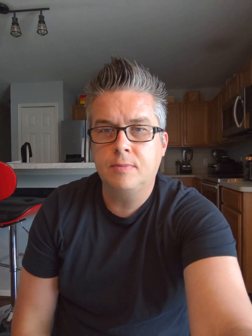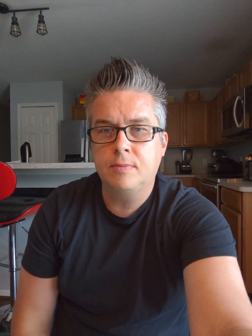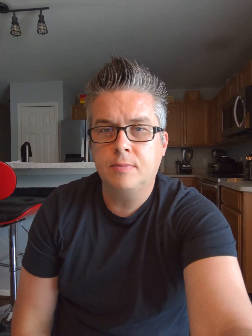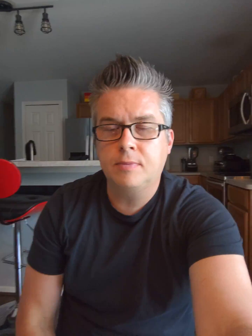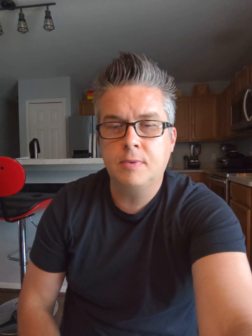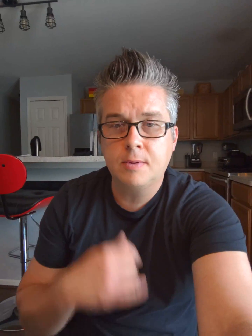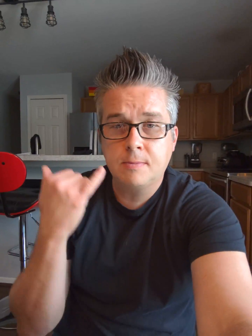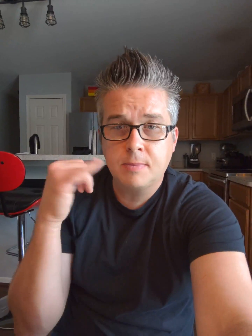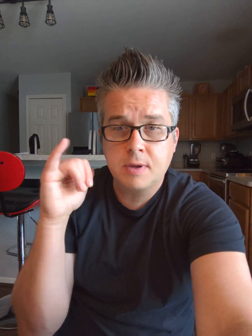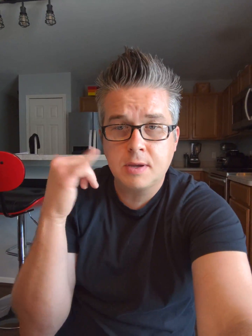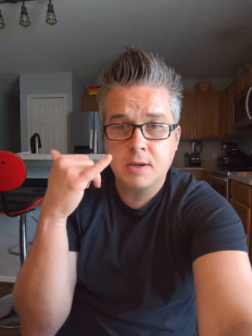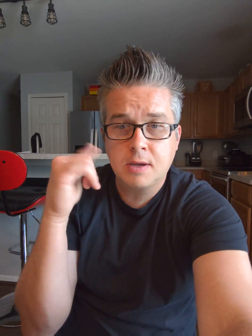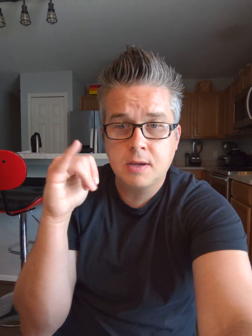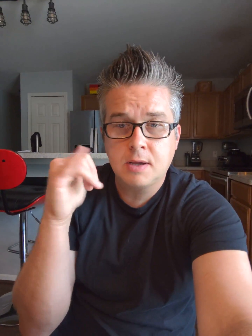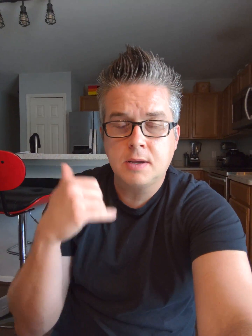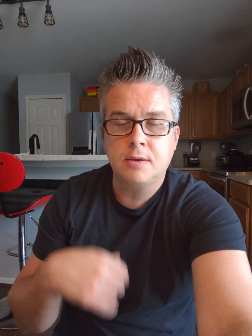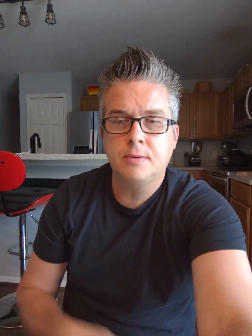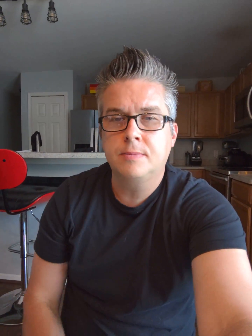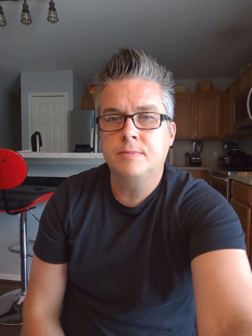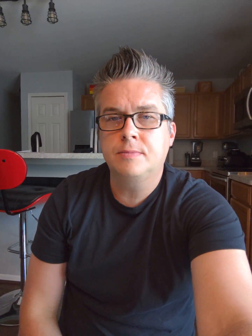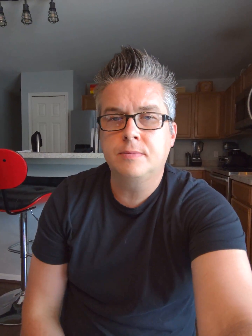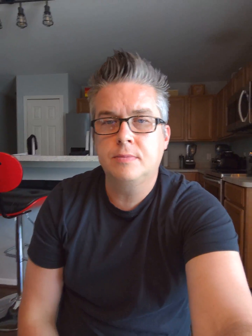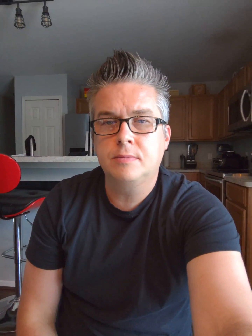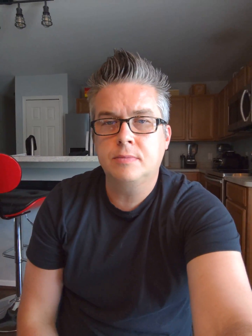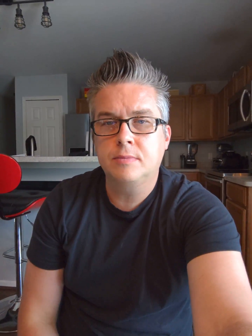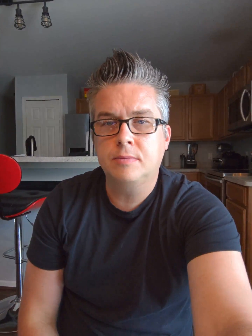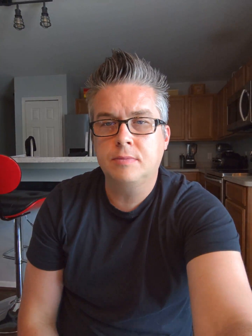party